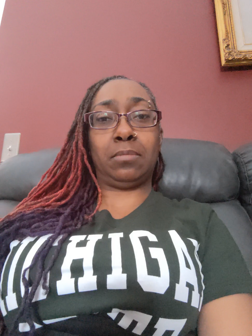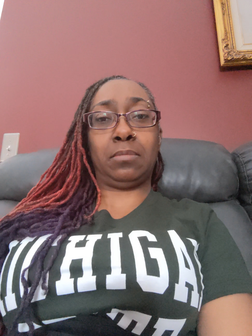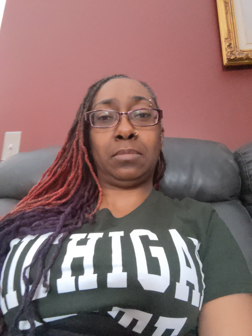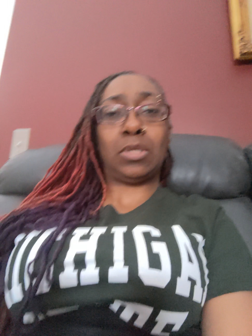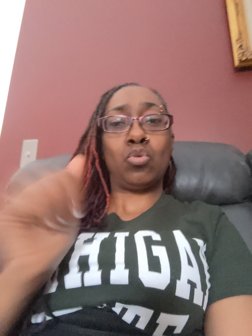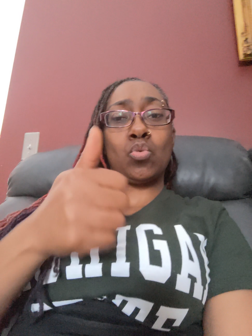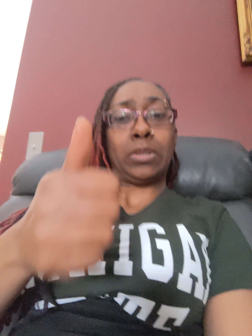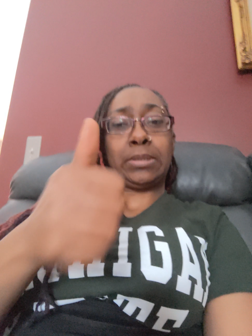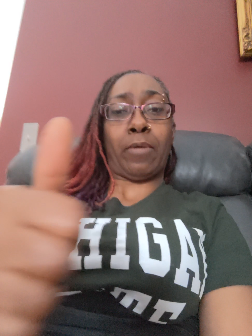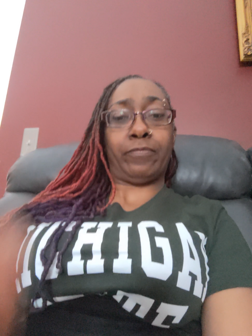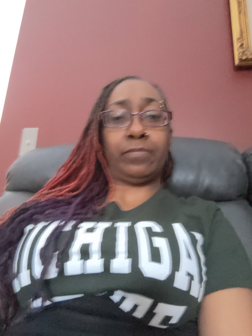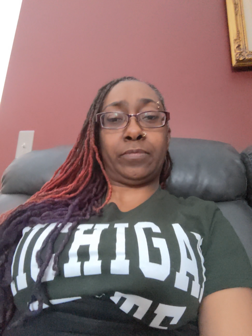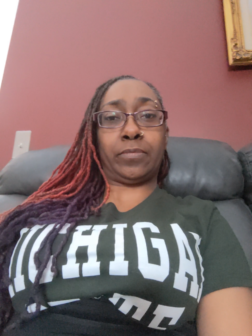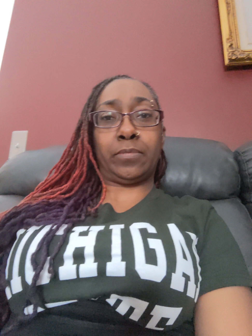yourself